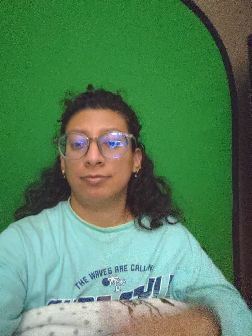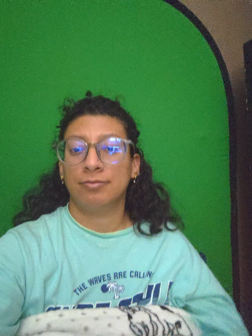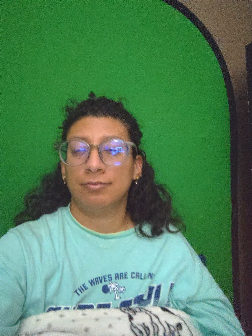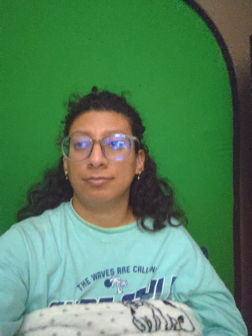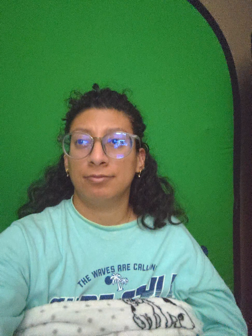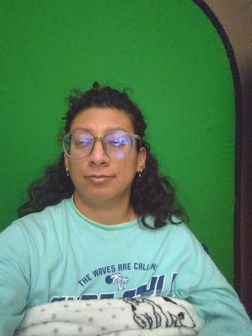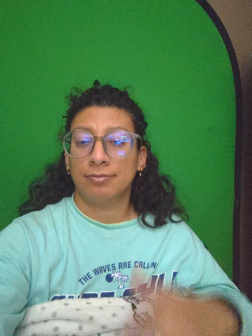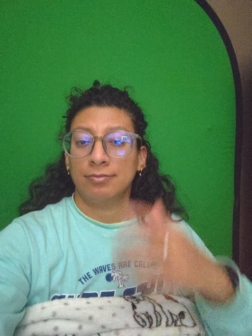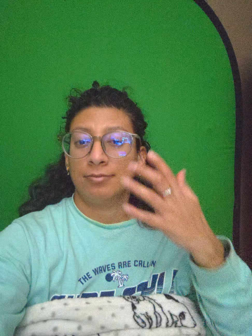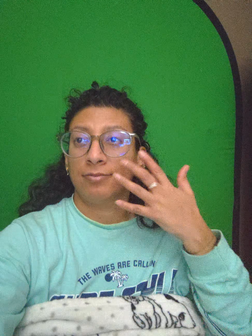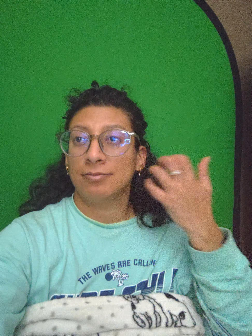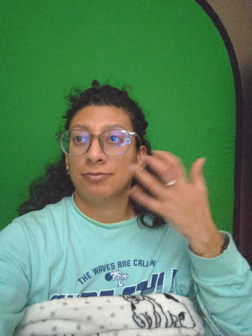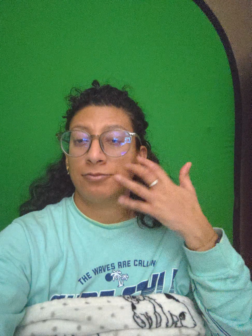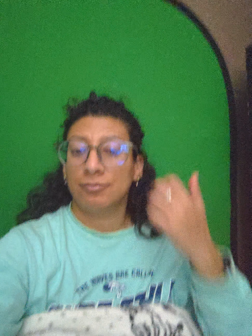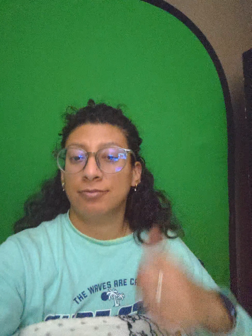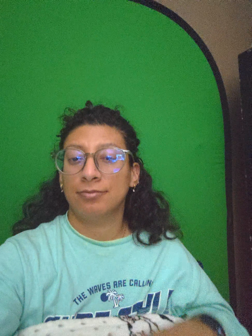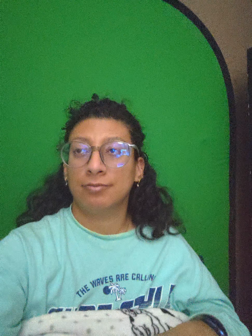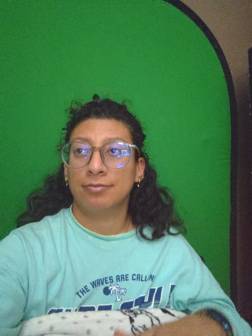tiger